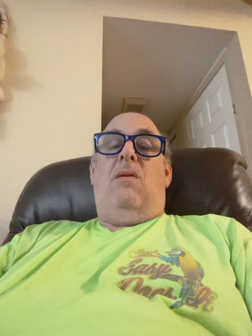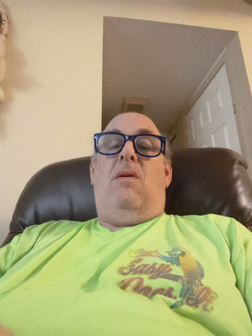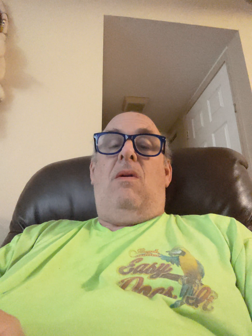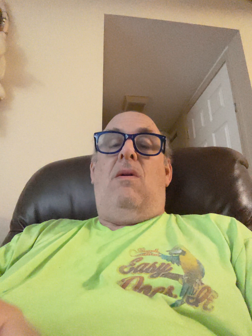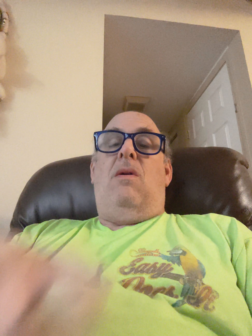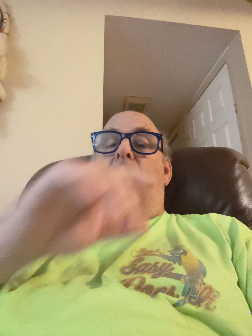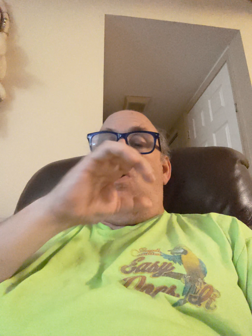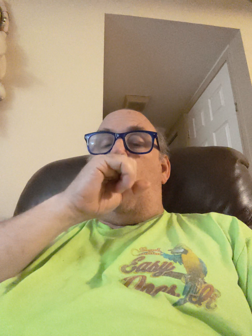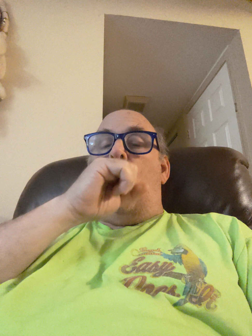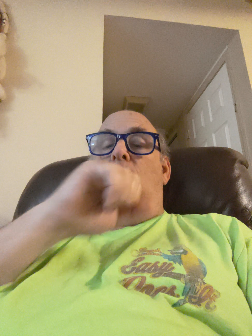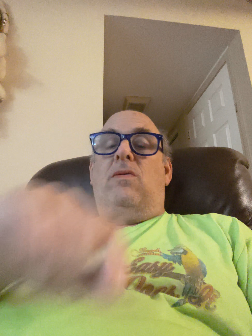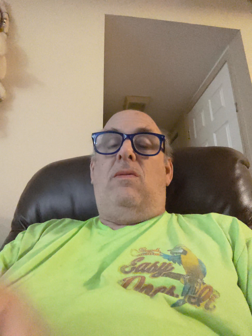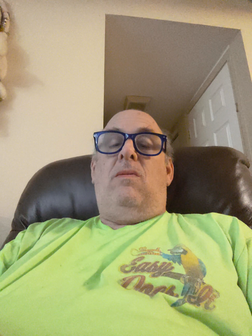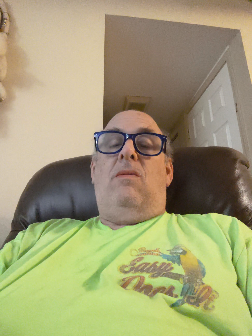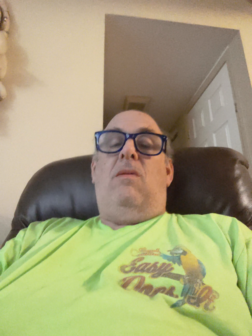orange